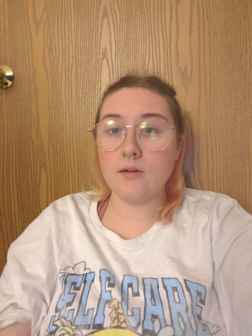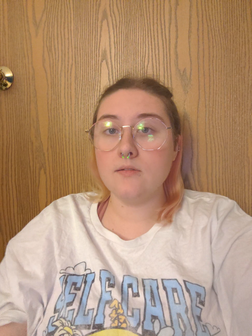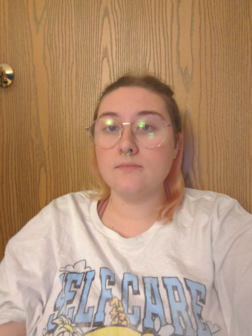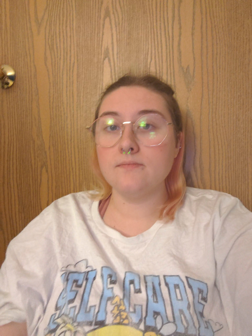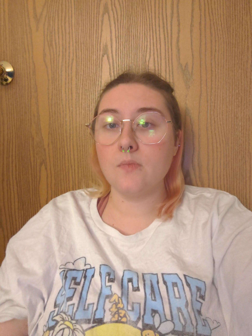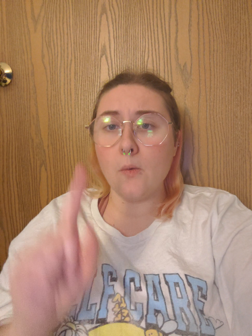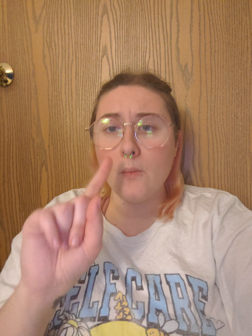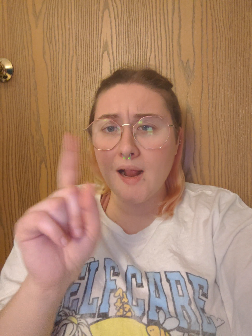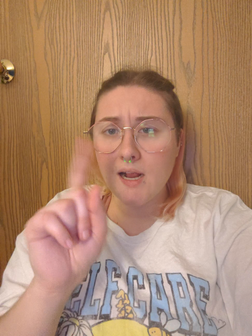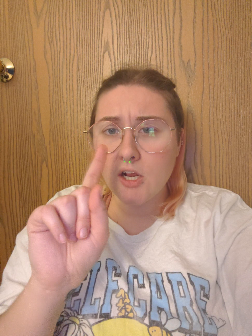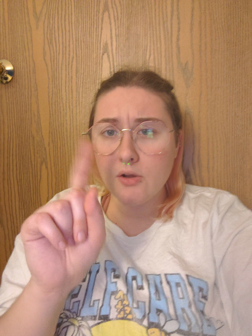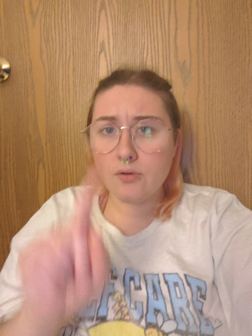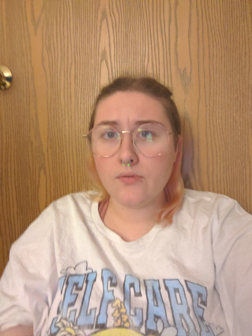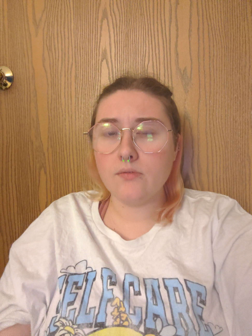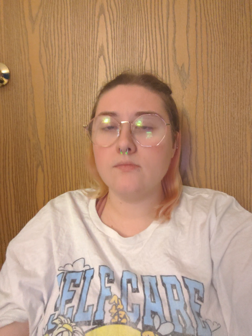where